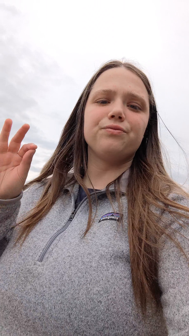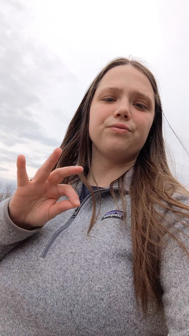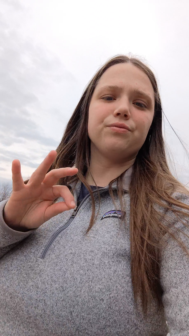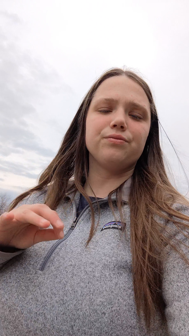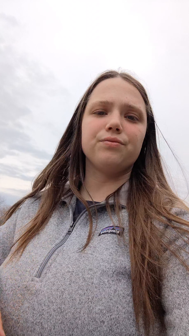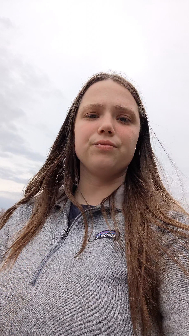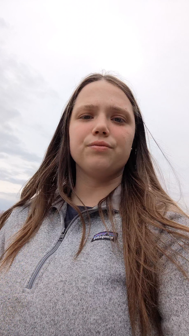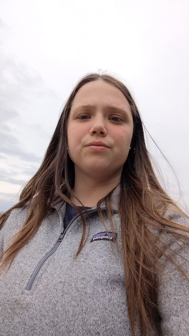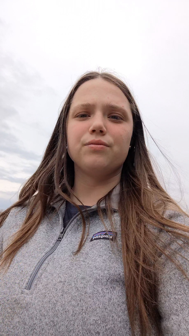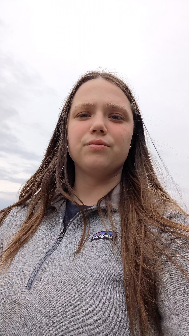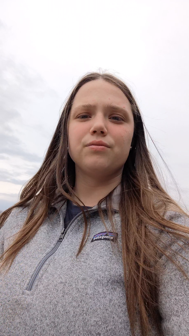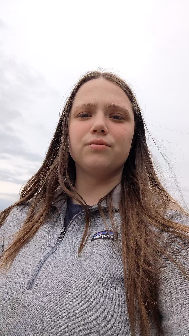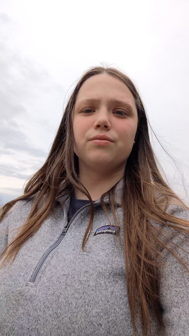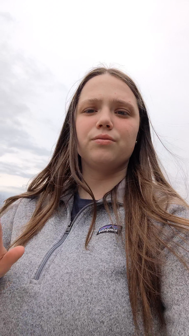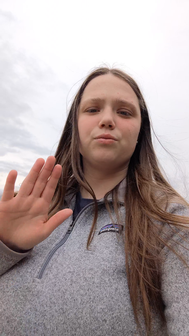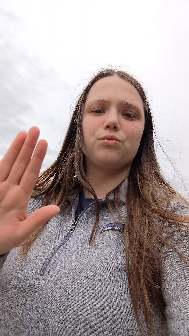push